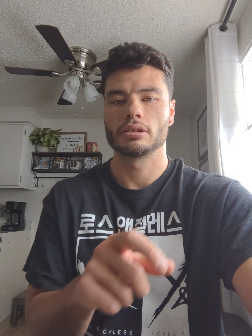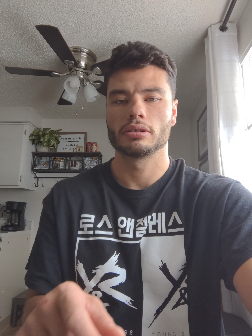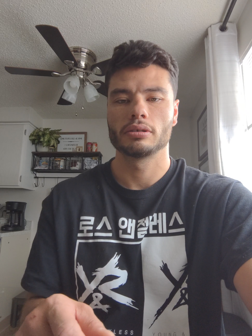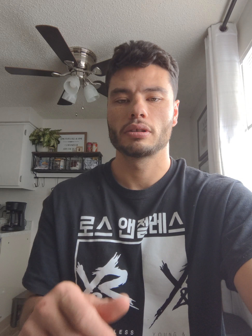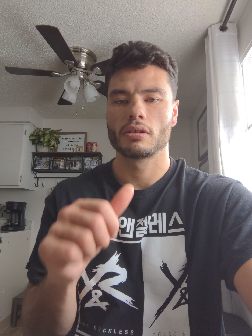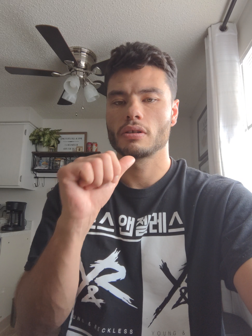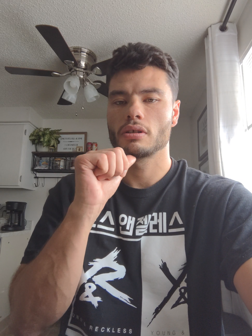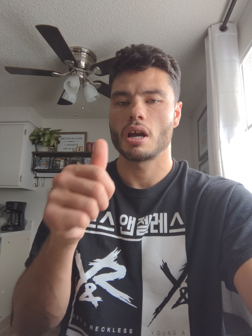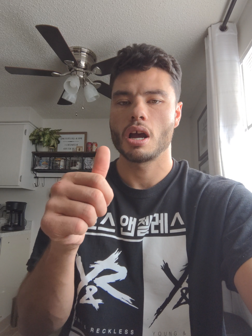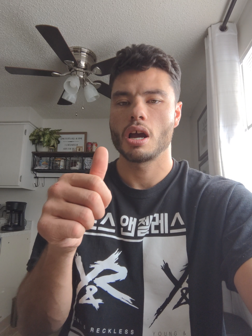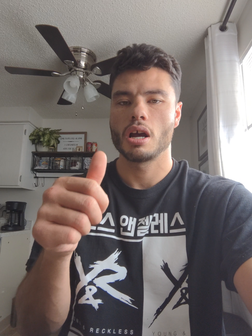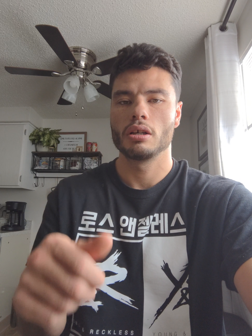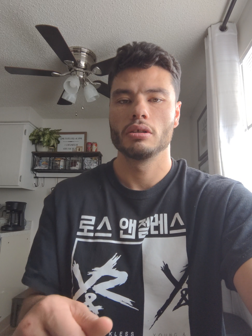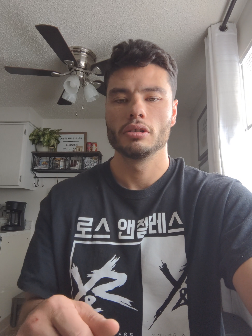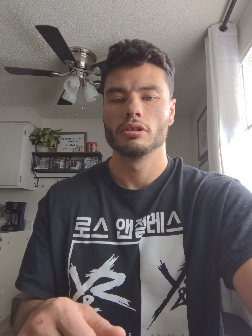not